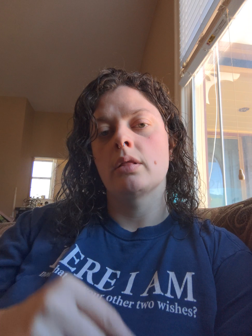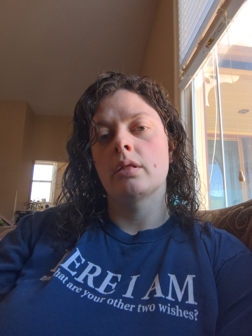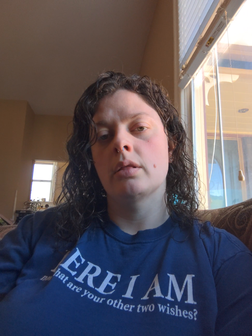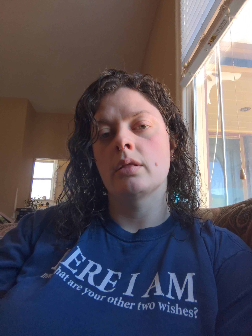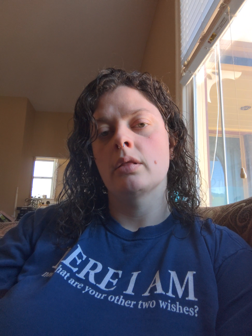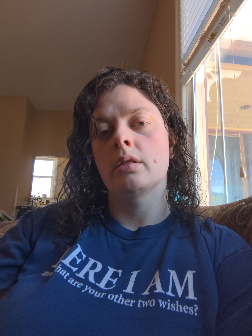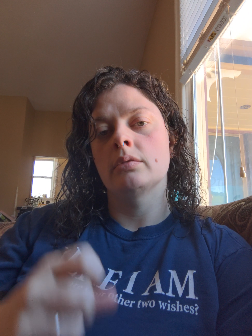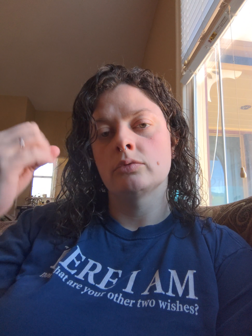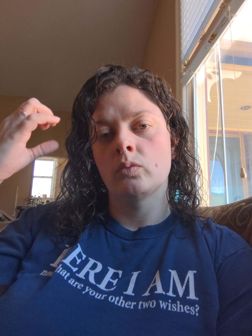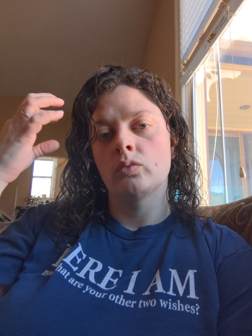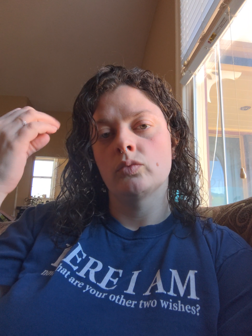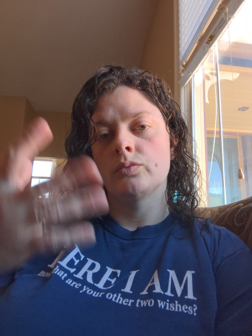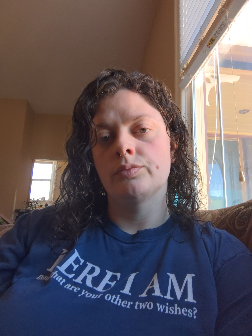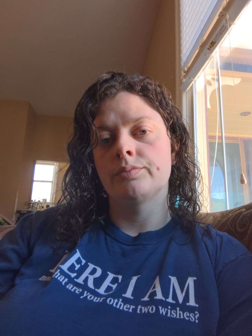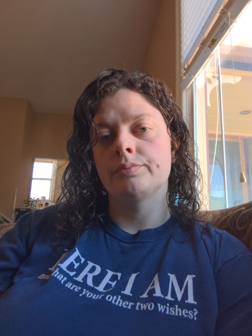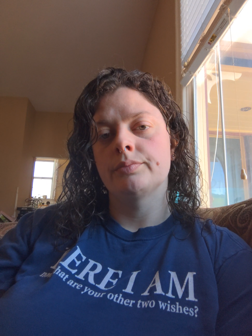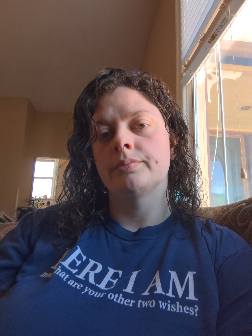shower